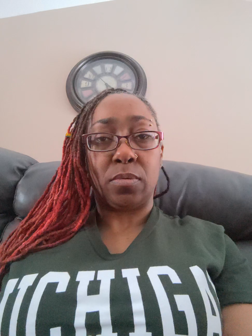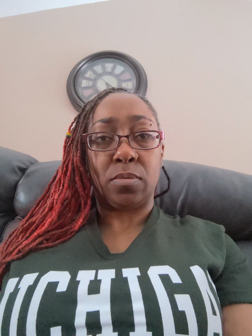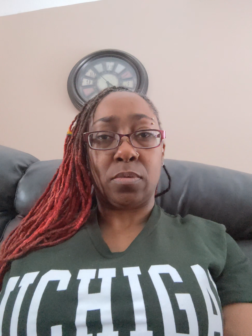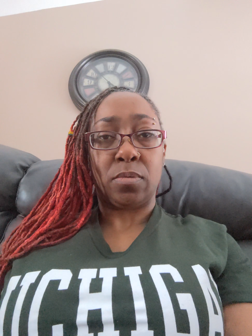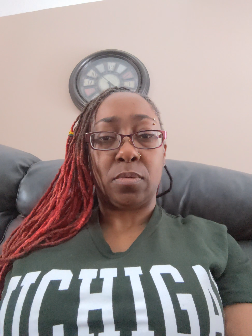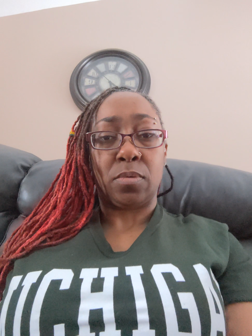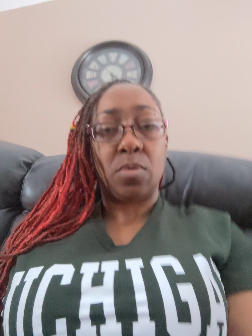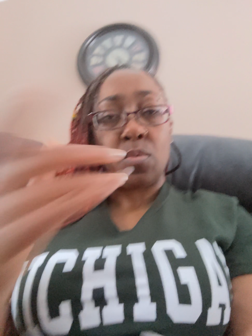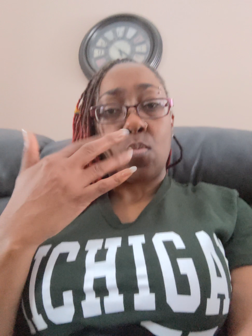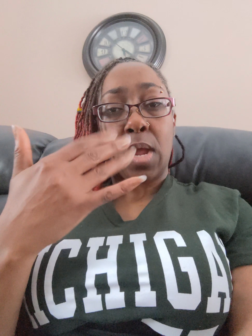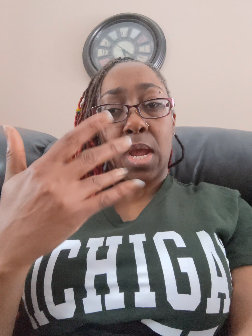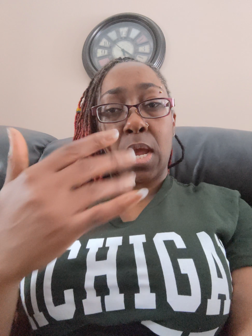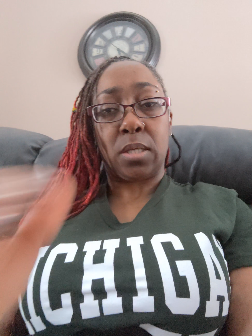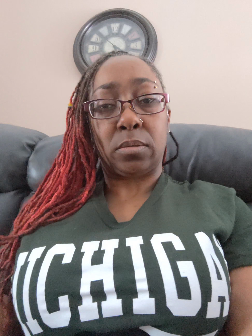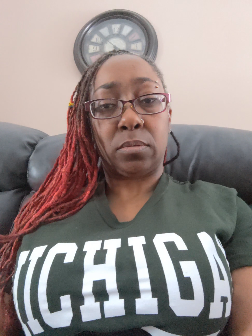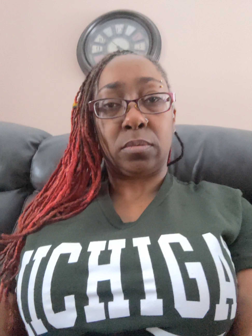wait